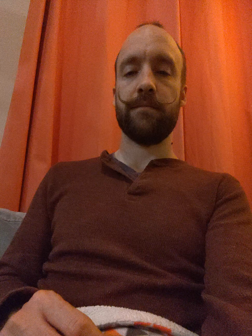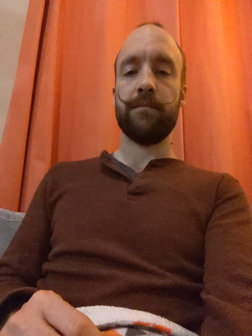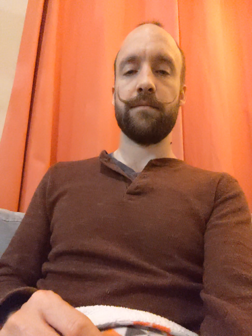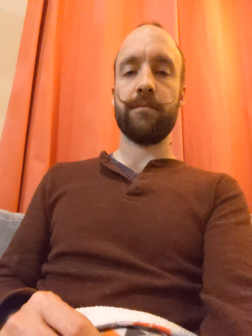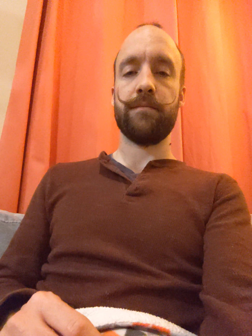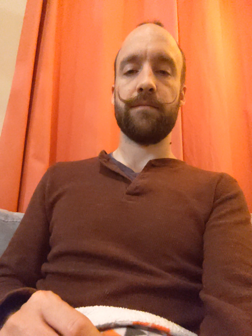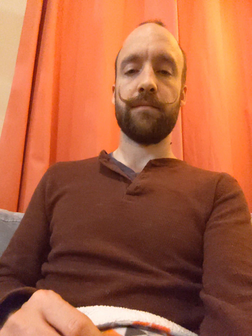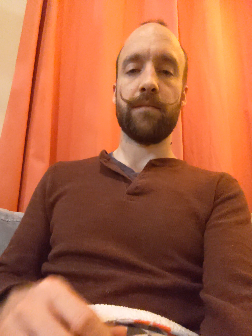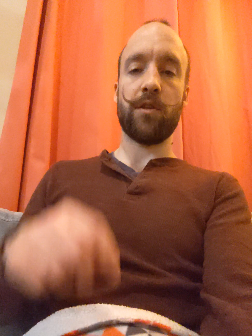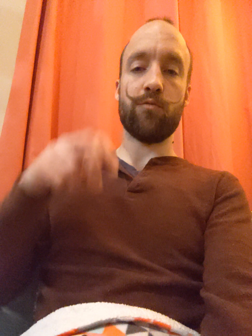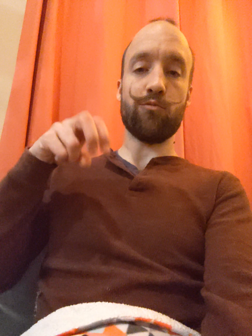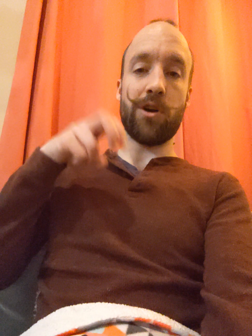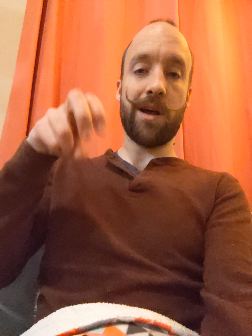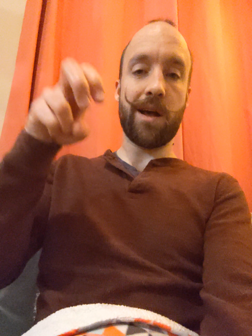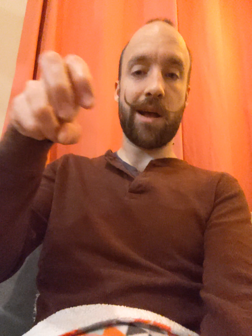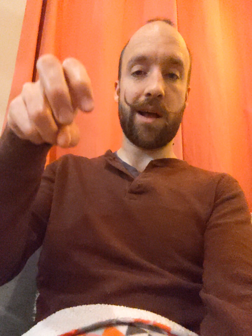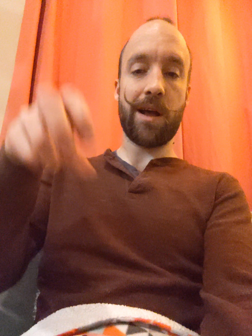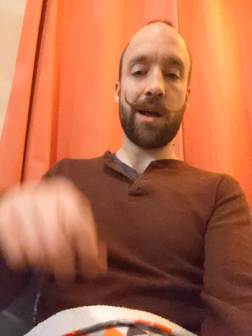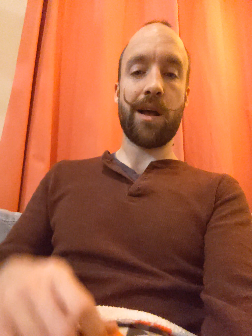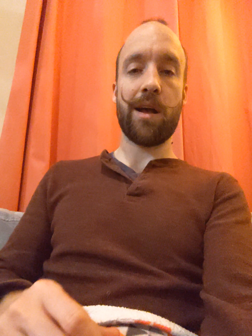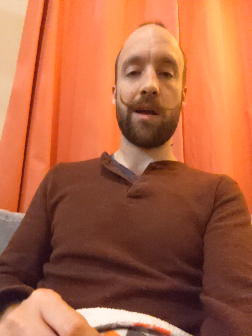ride